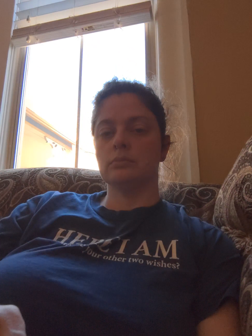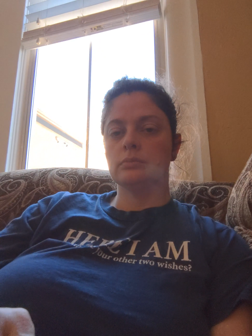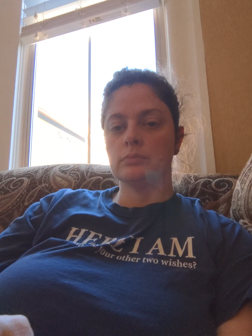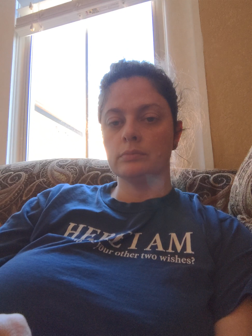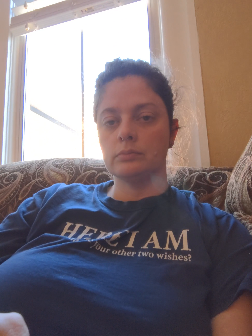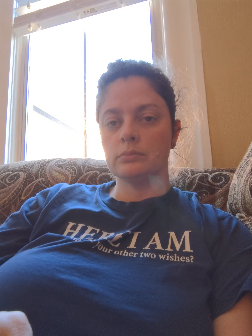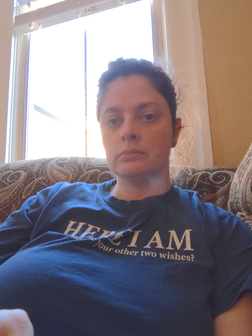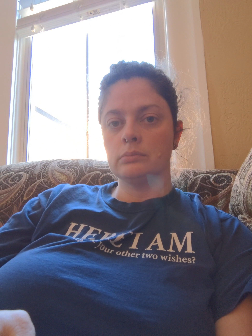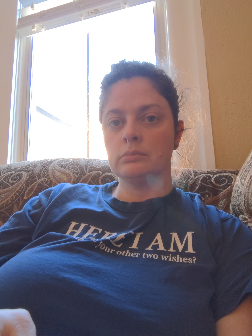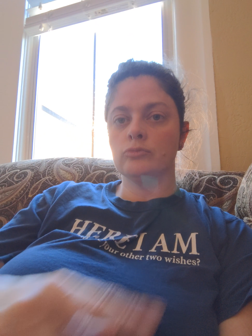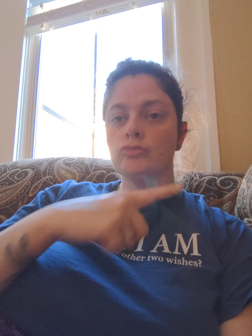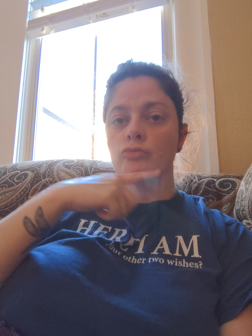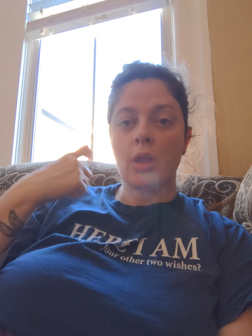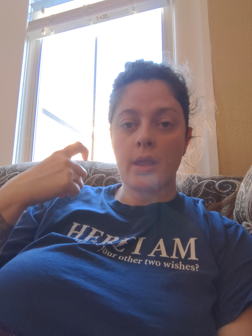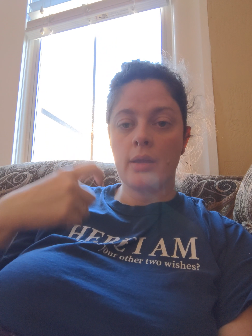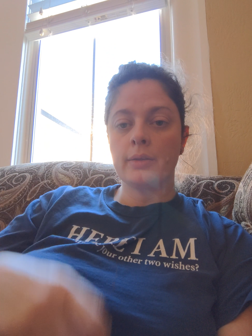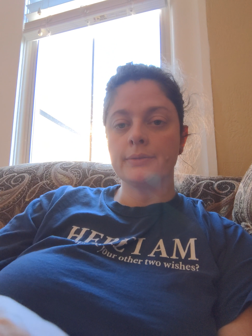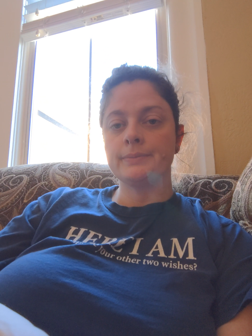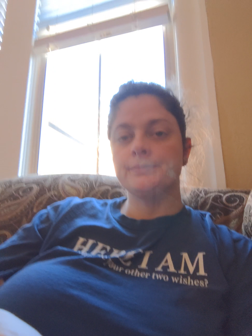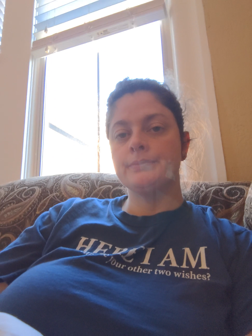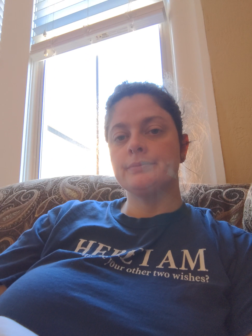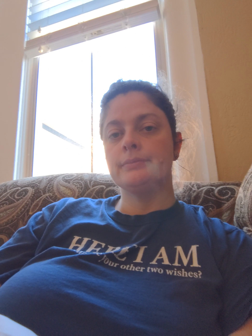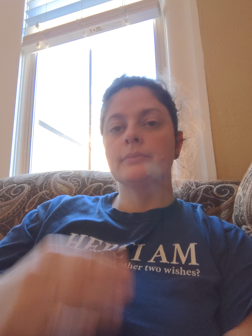dry